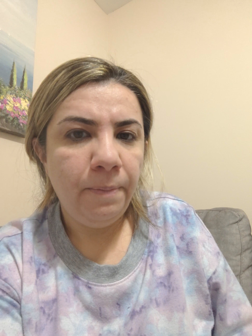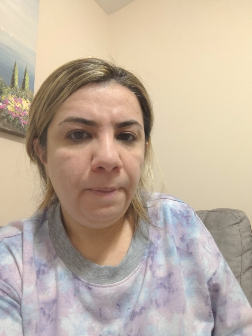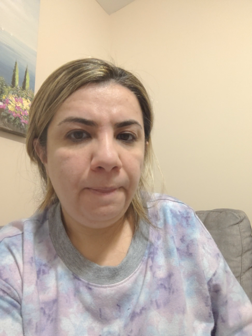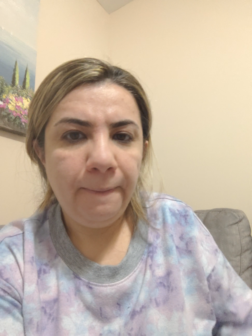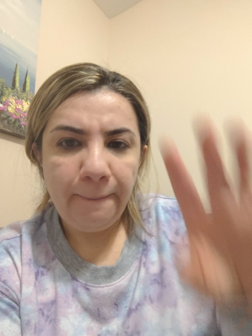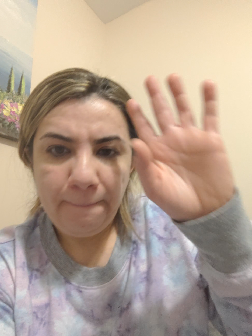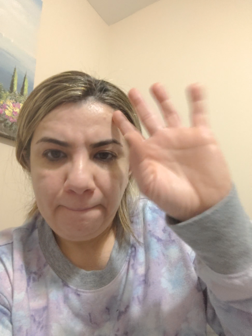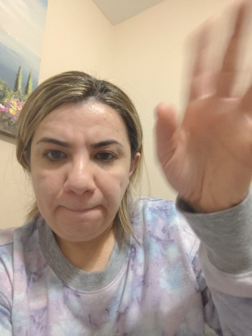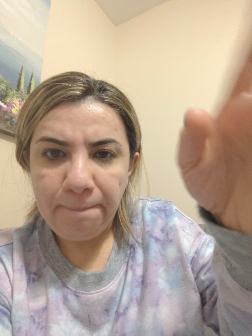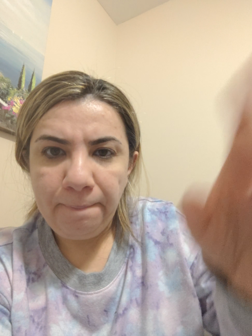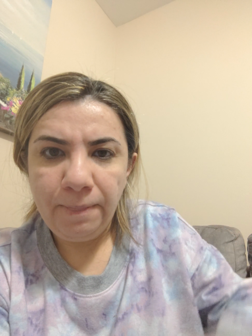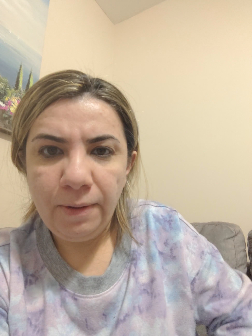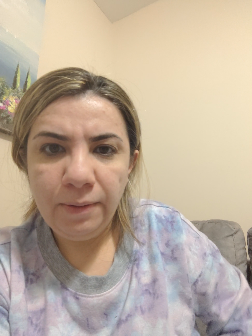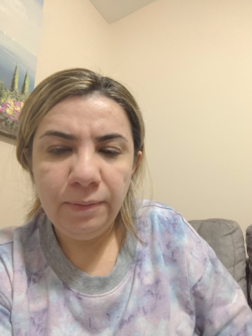pretend